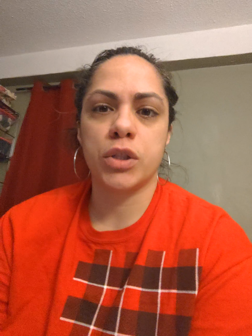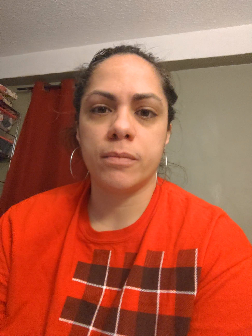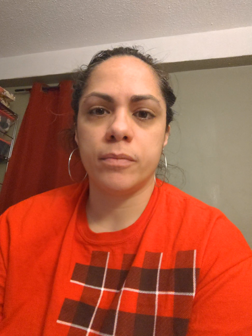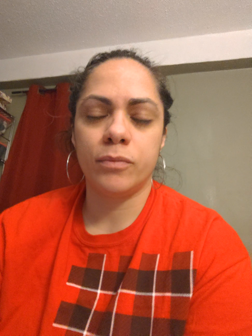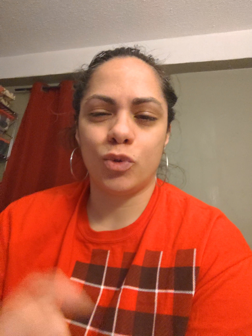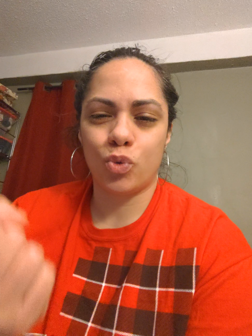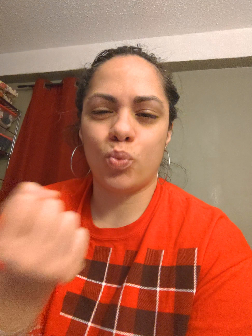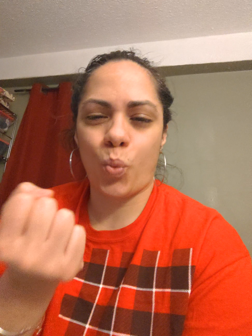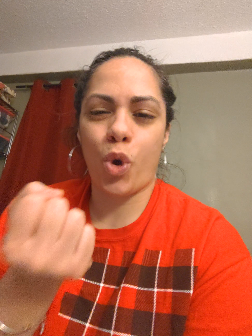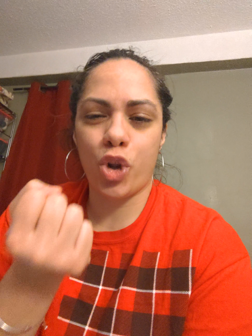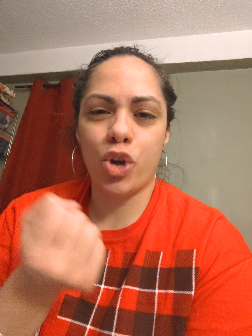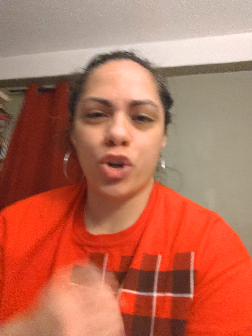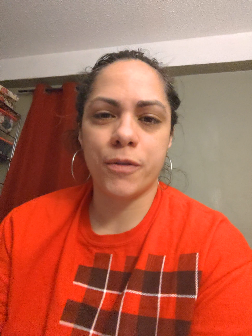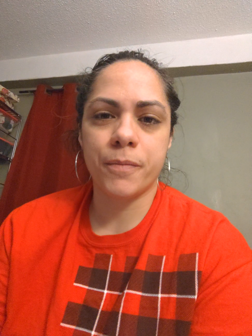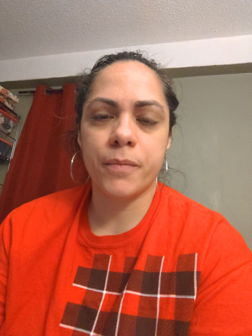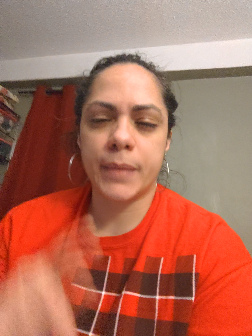drawer